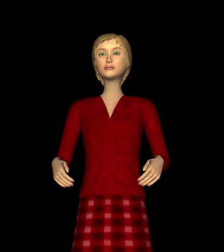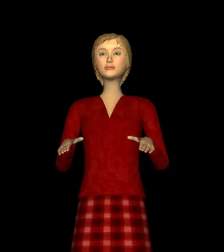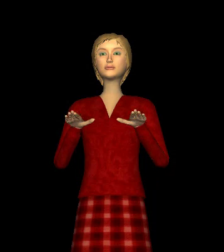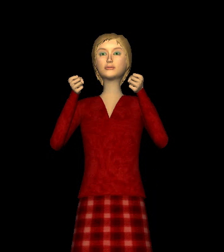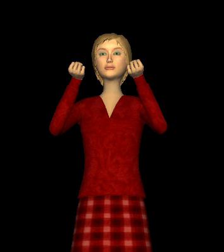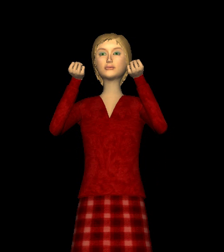ينقذ